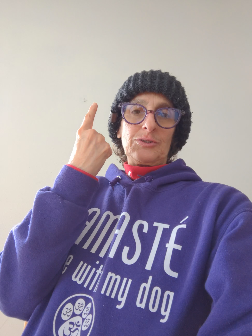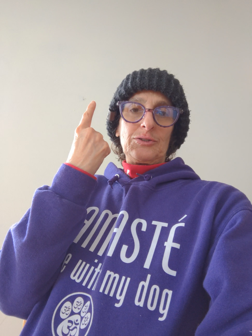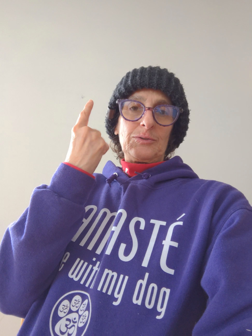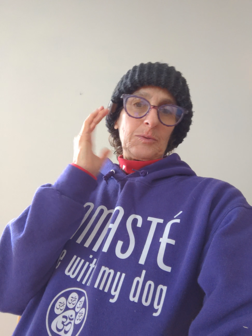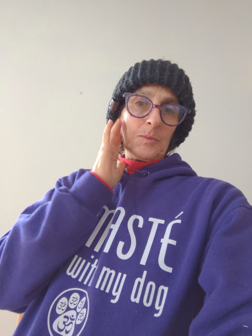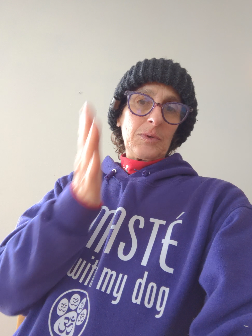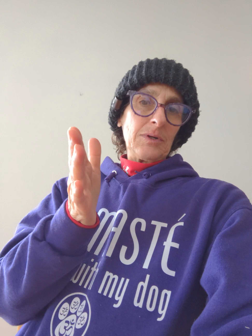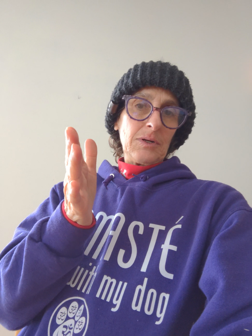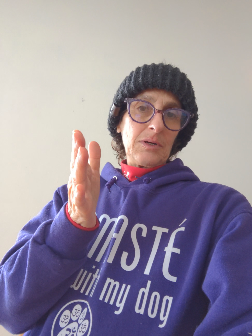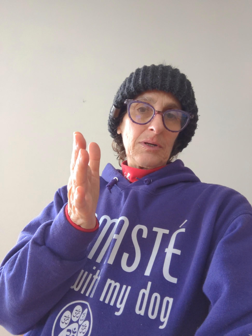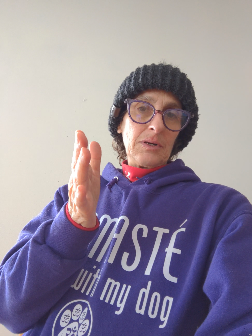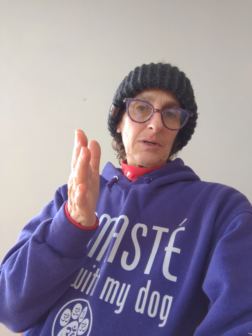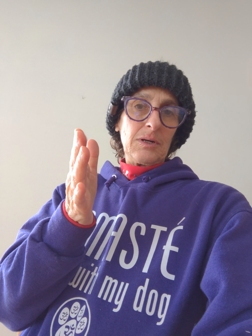will